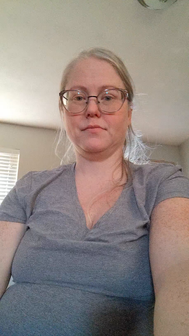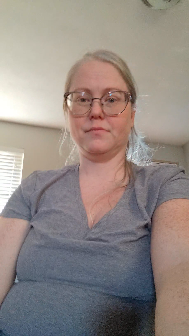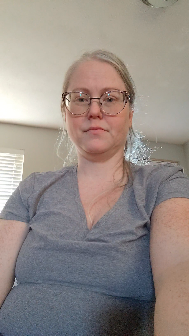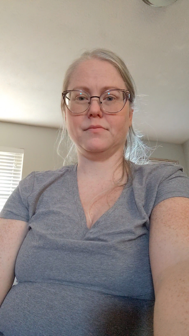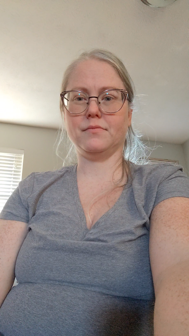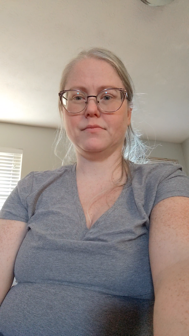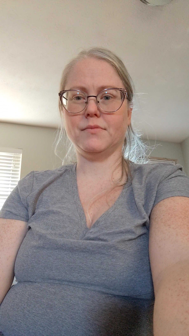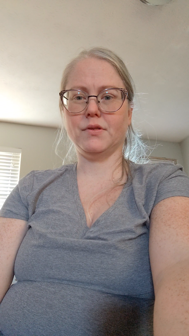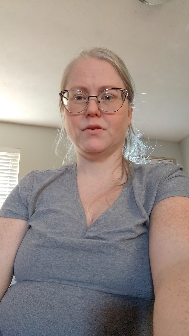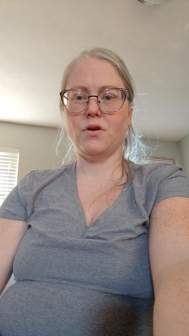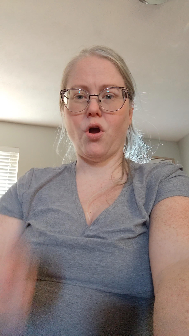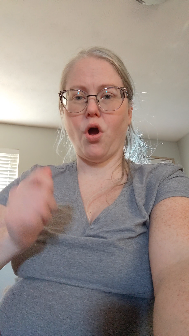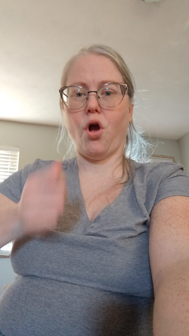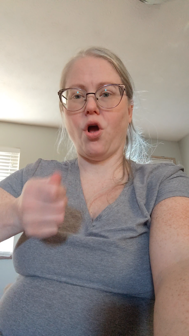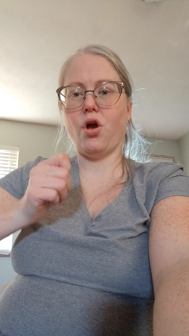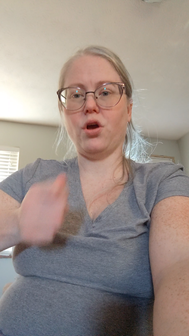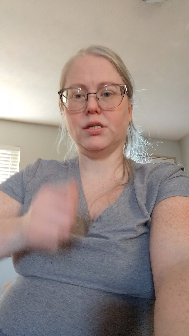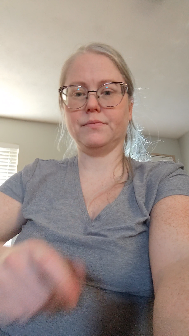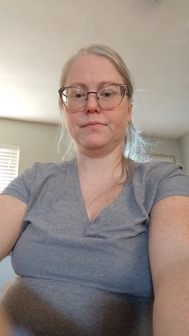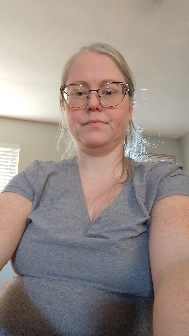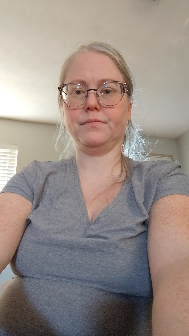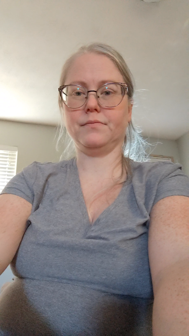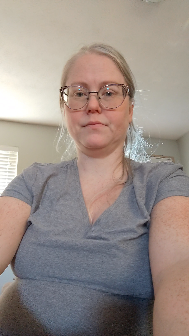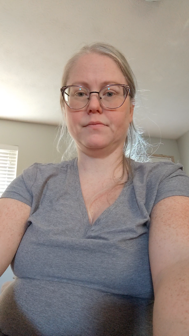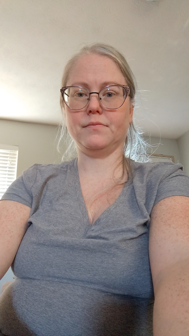cart